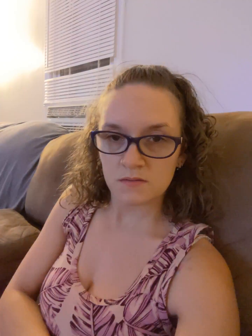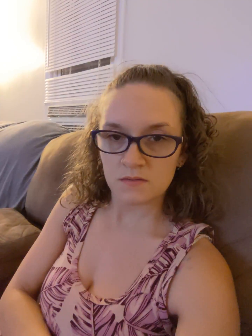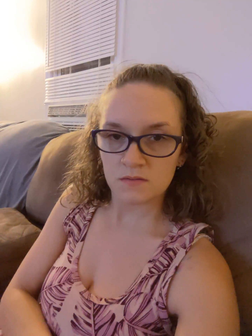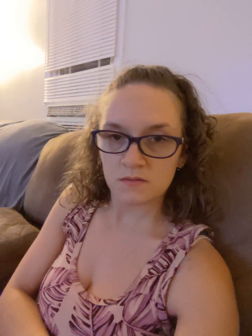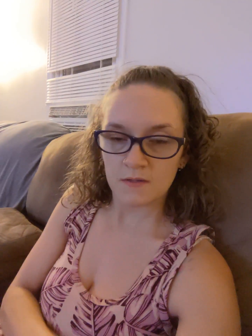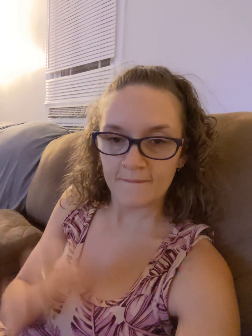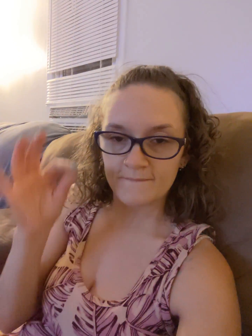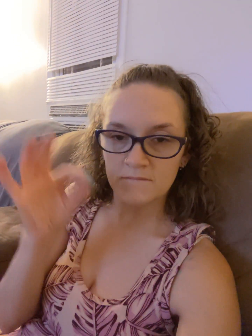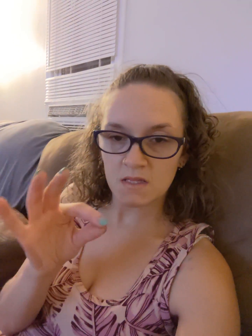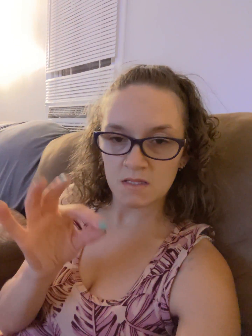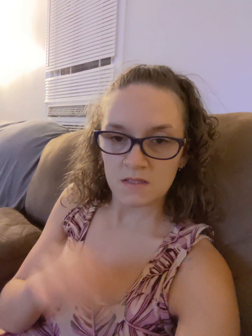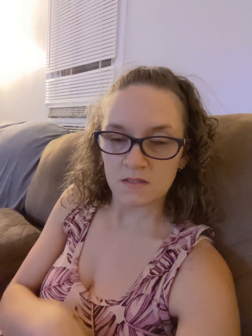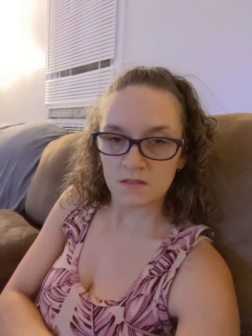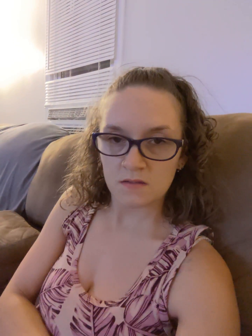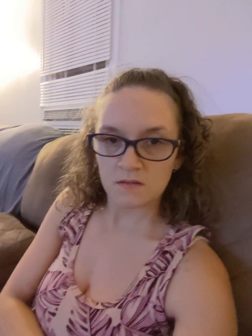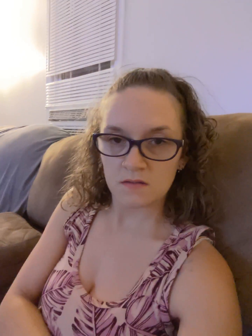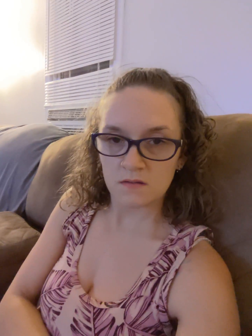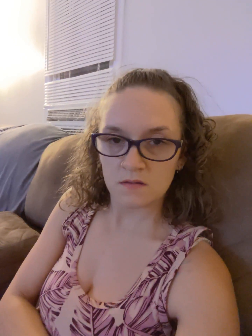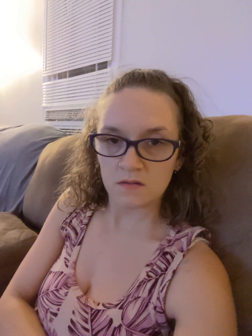fit